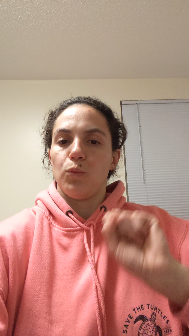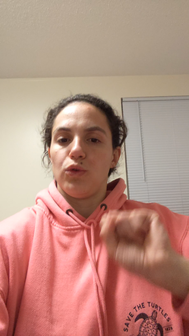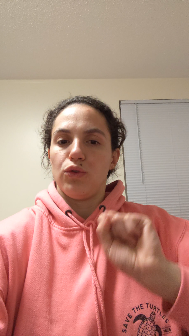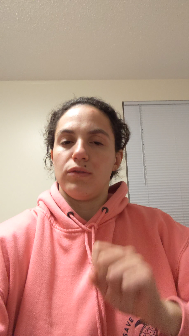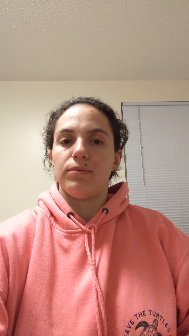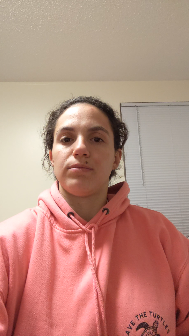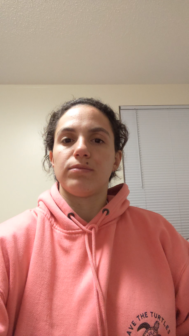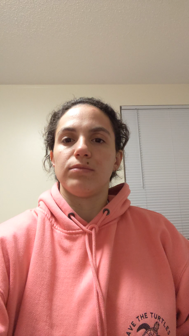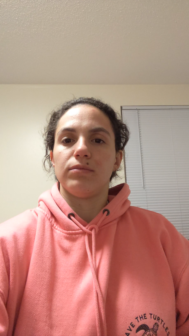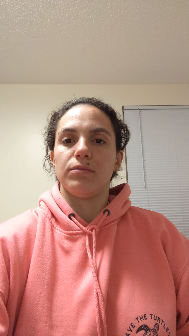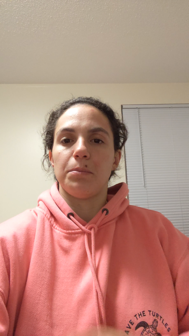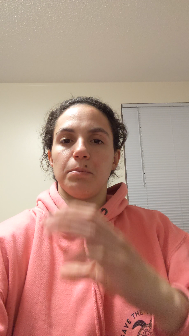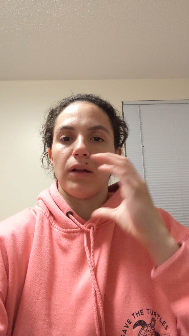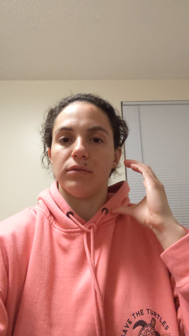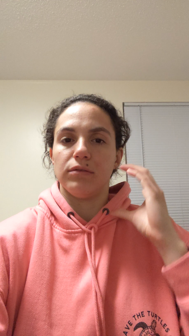bus